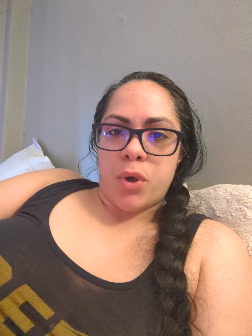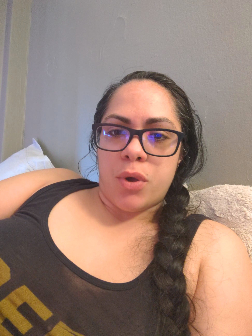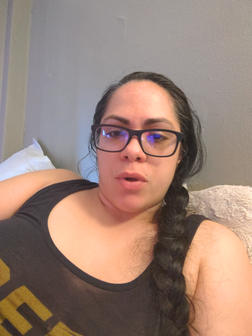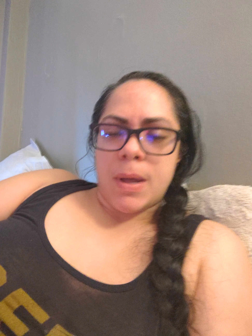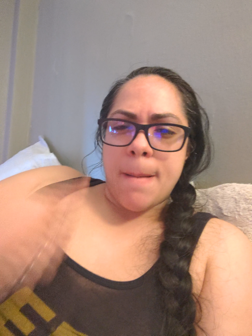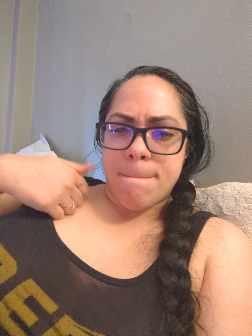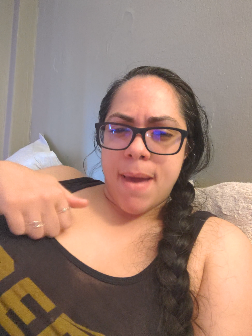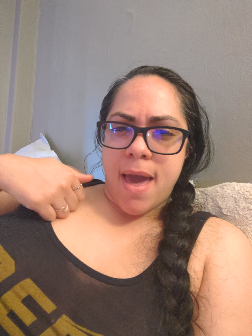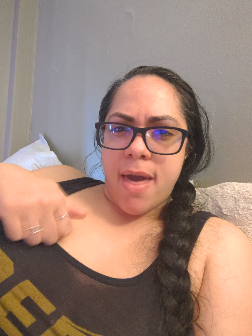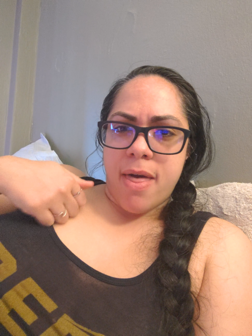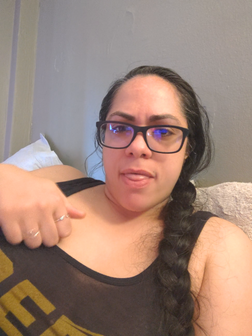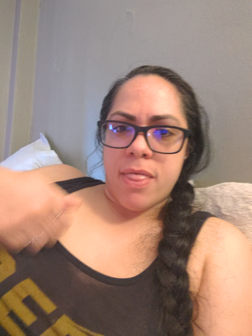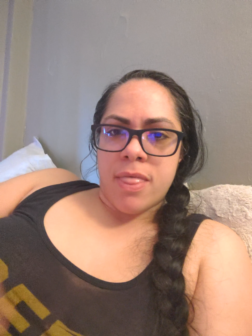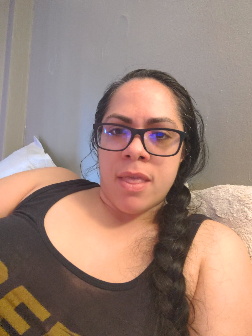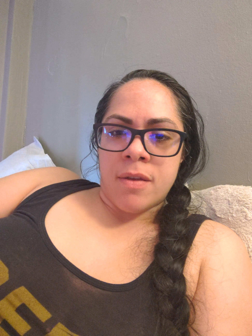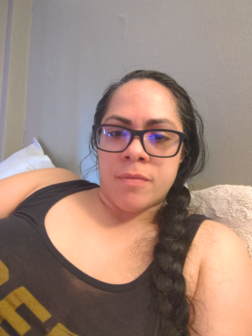bath